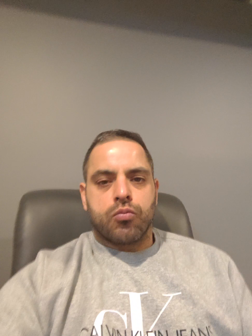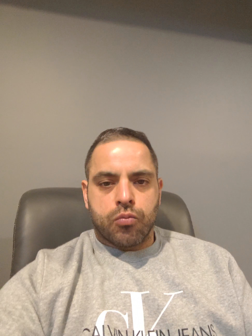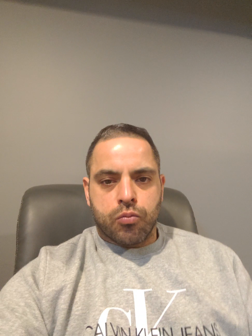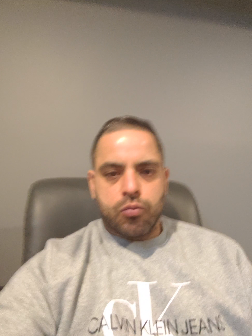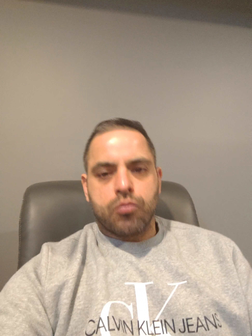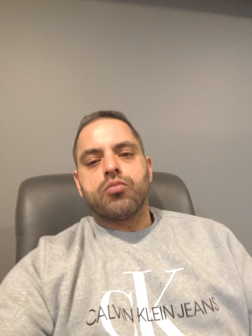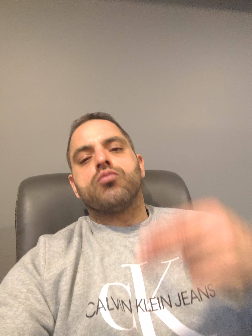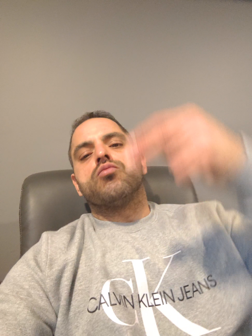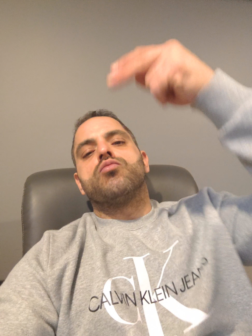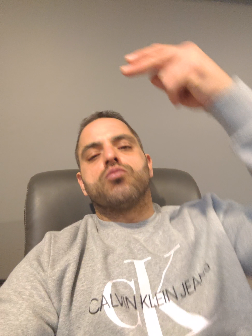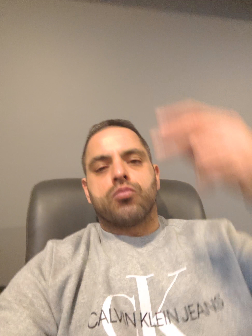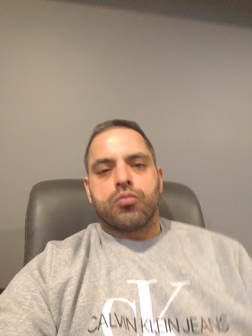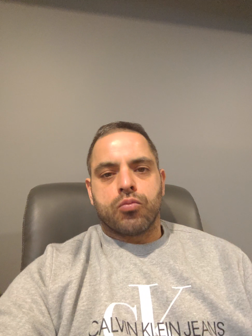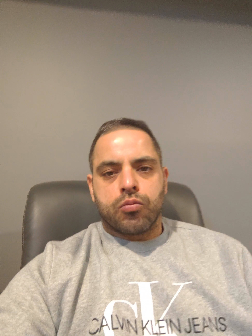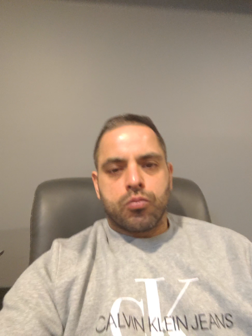high